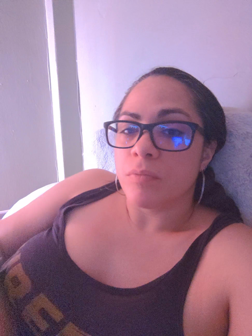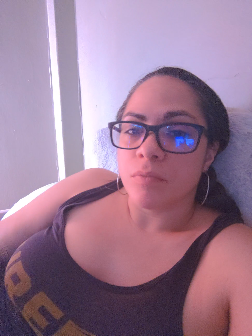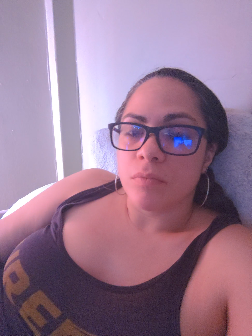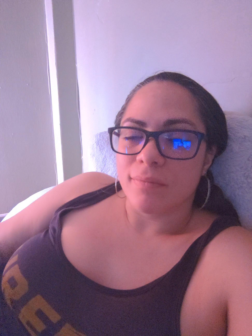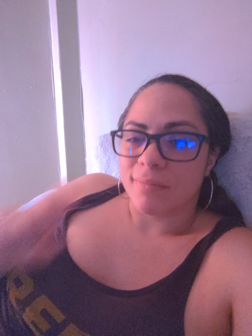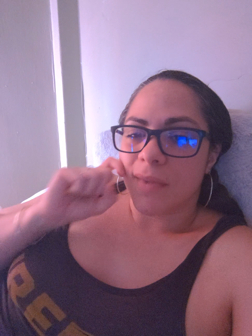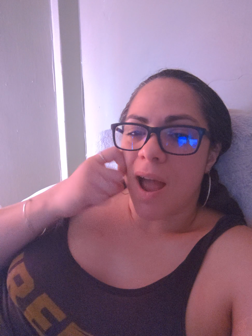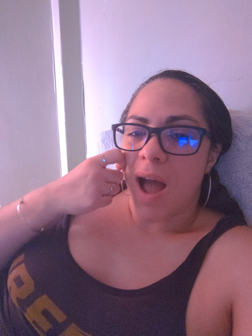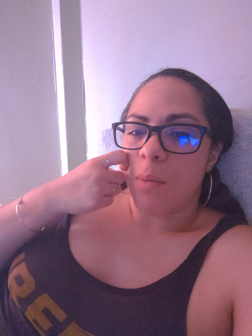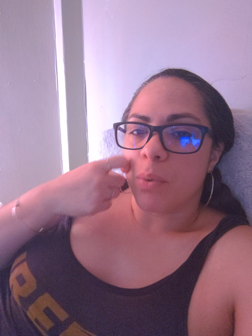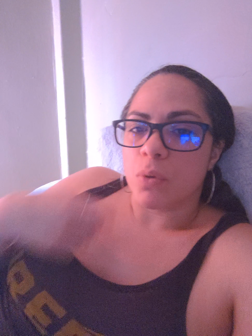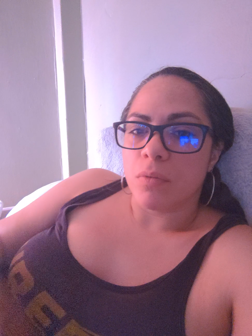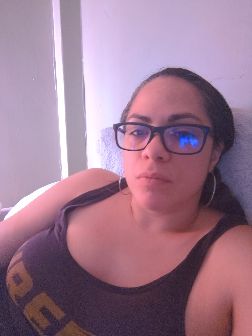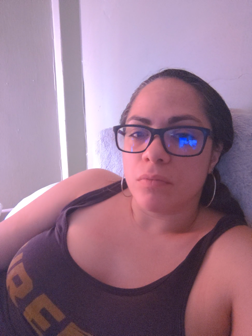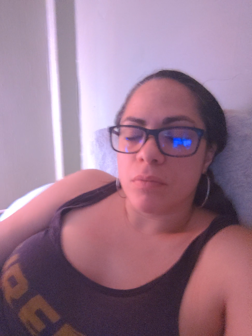apple